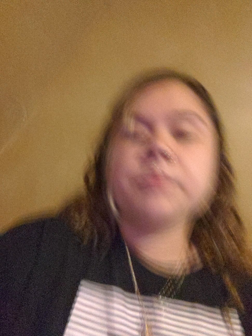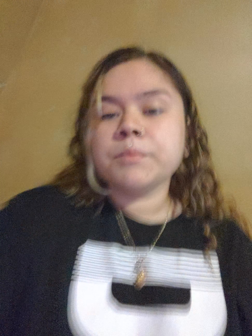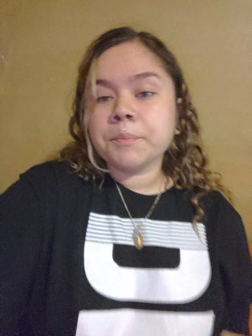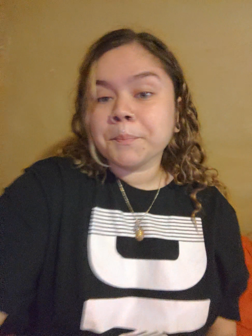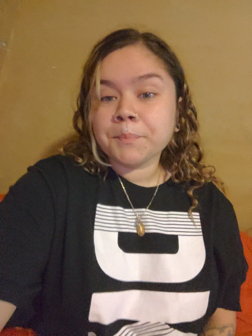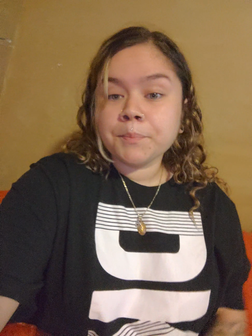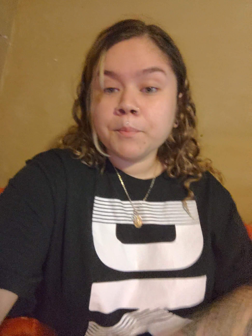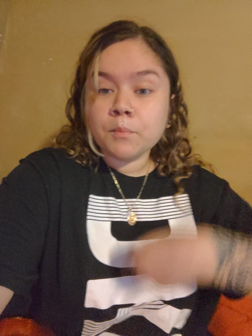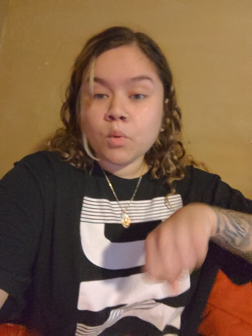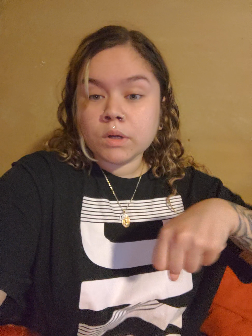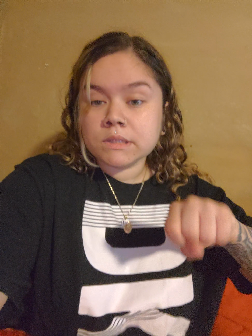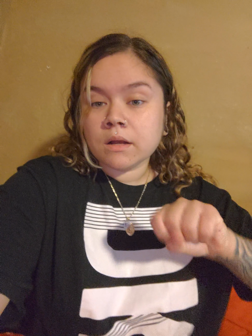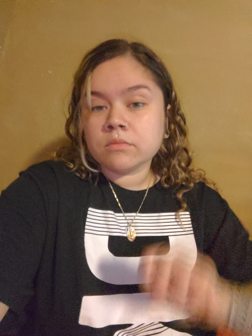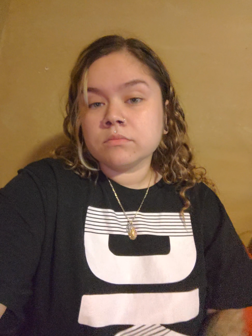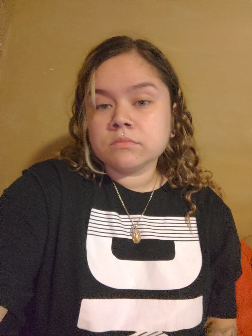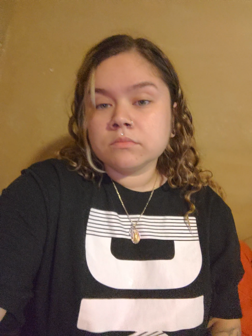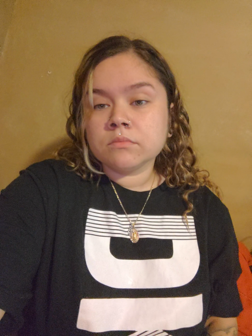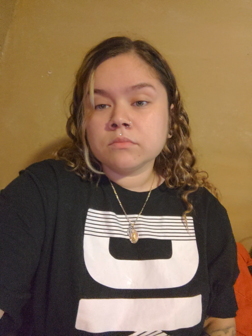motorcycle